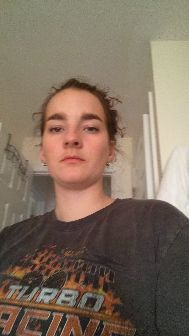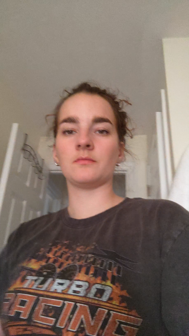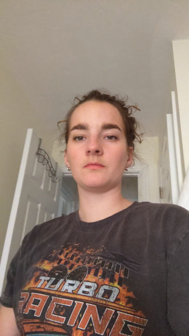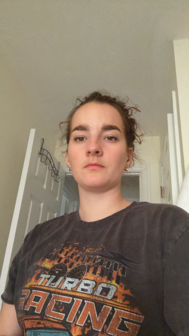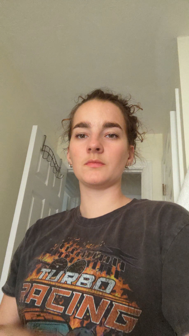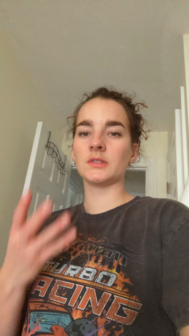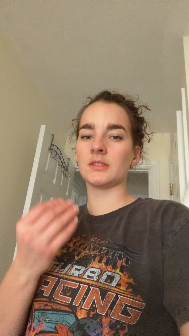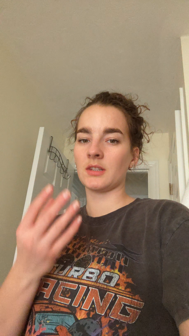gentle